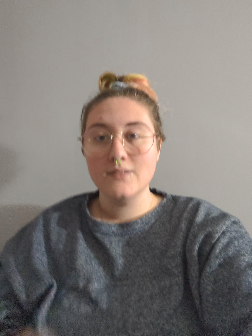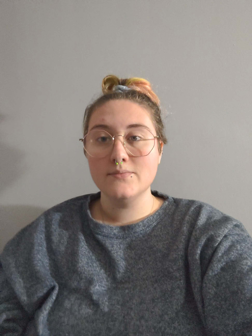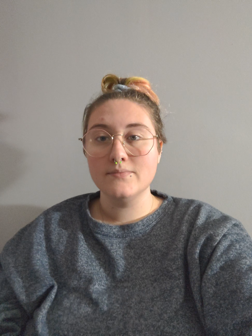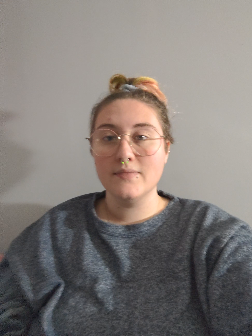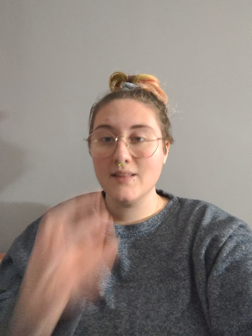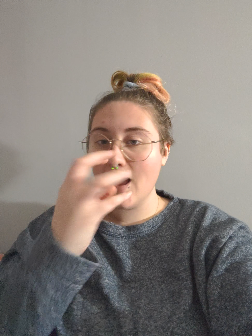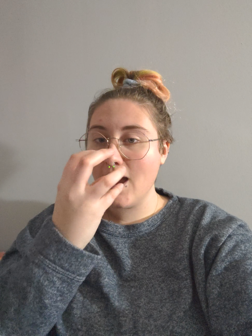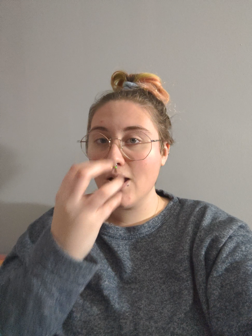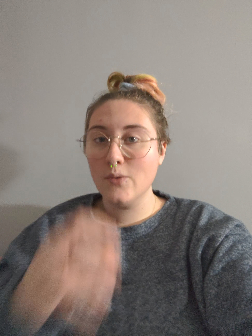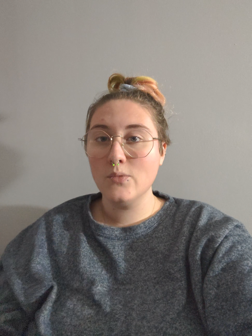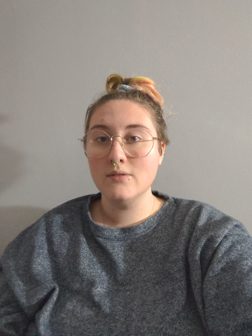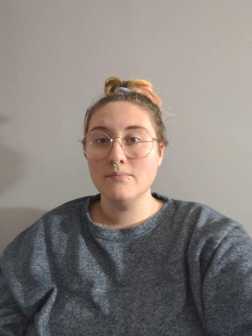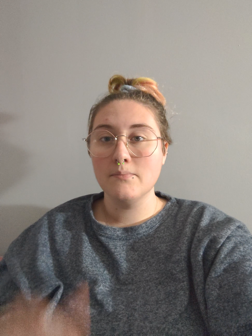clown